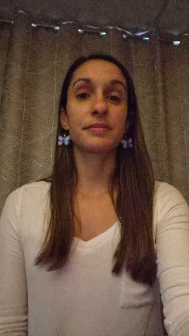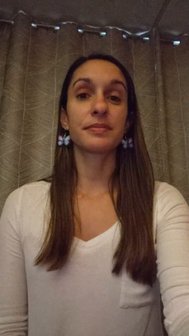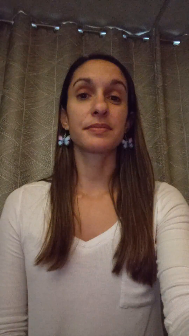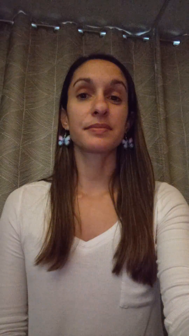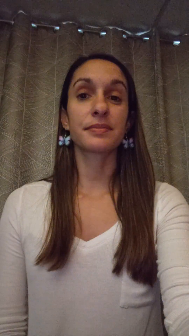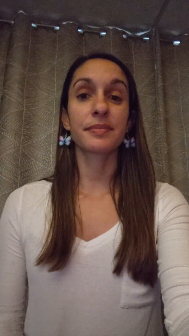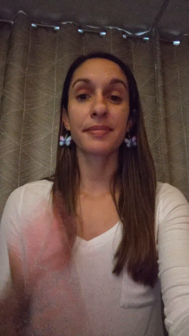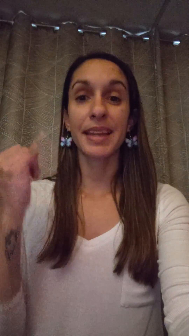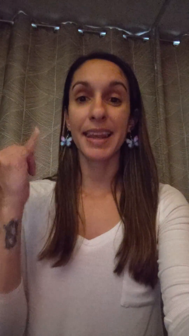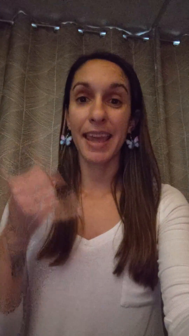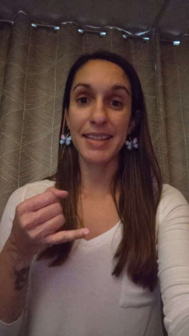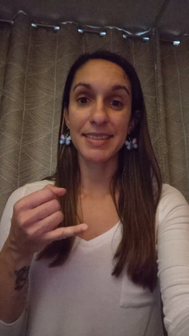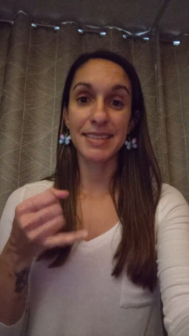last